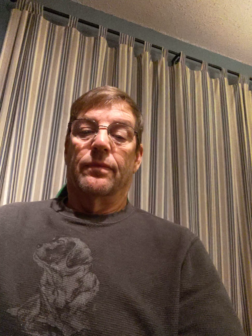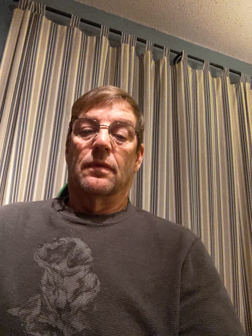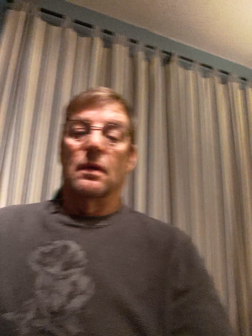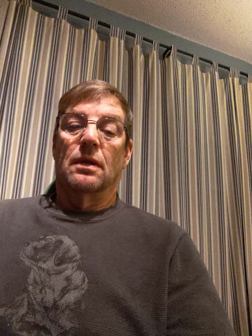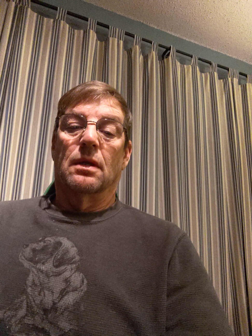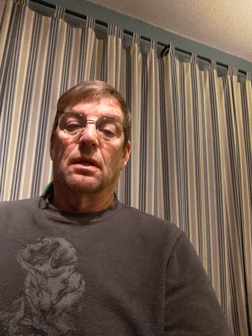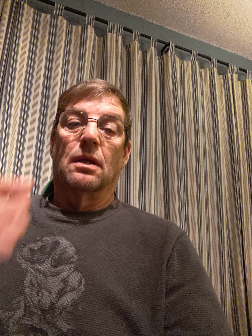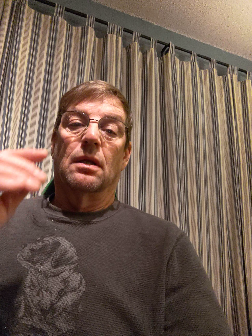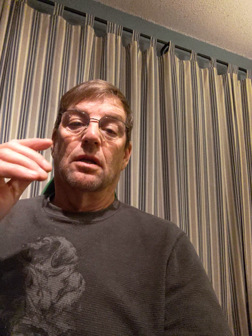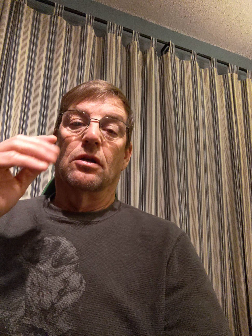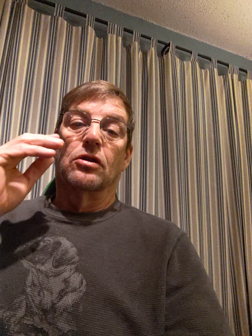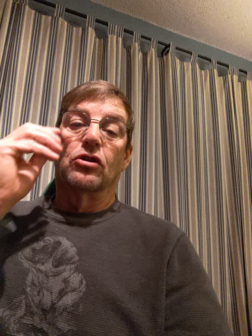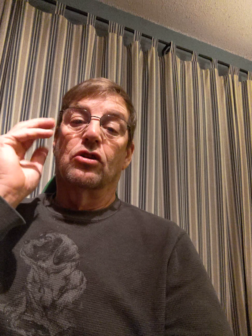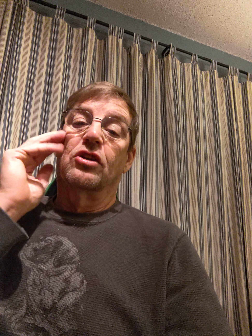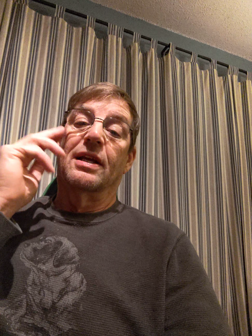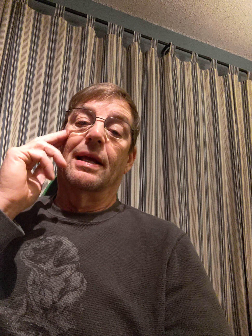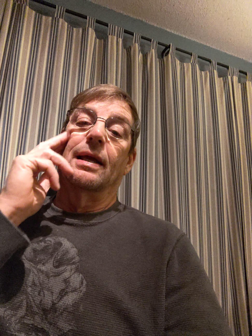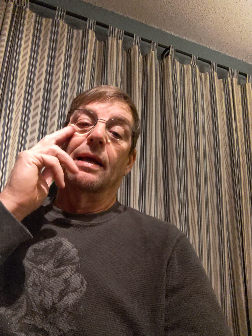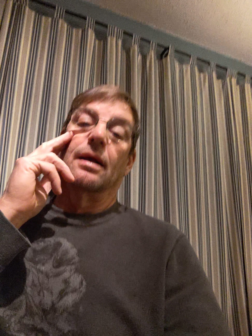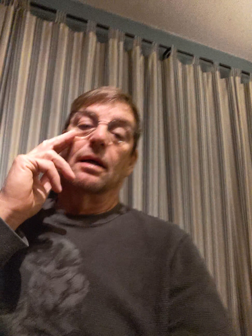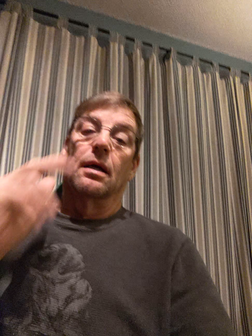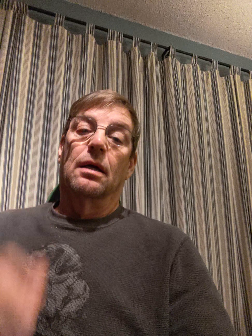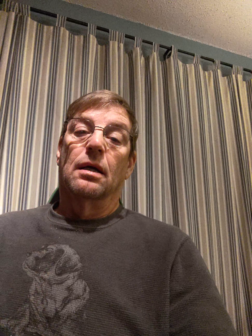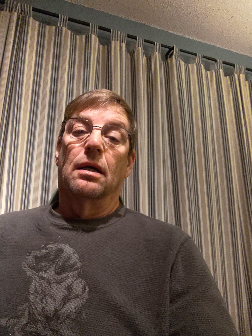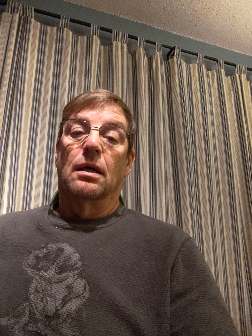cheek